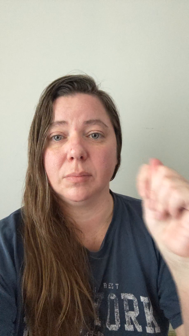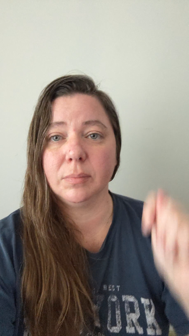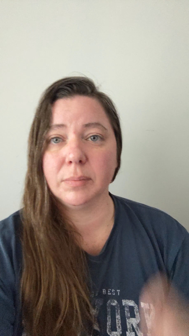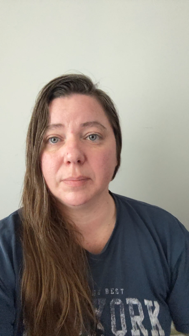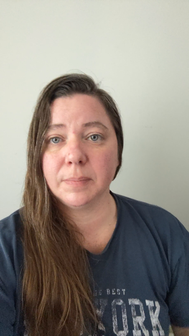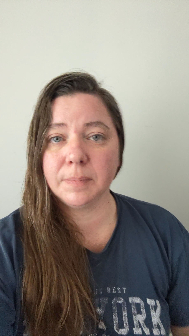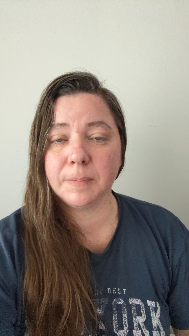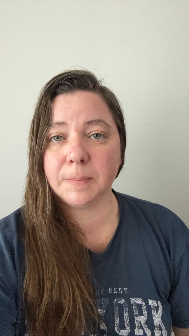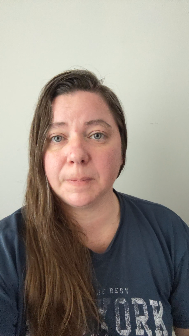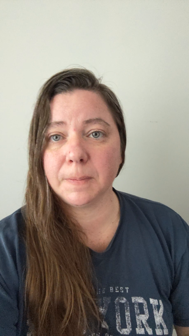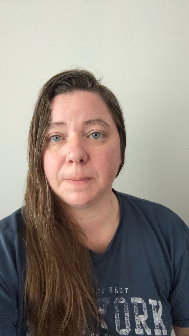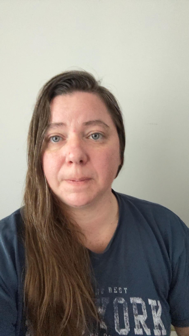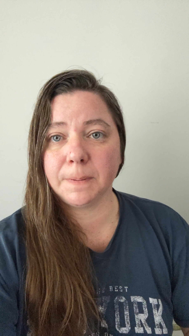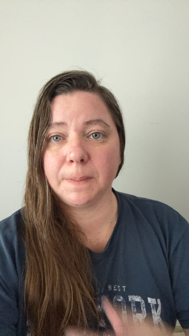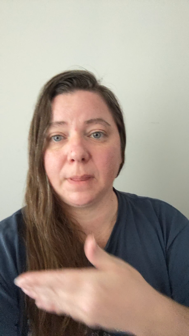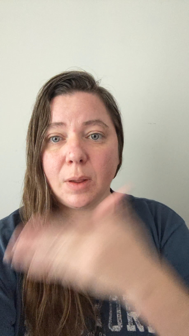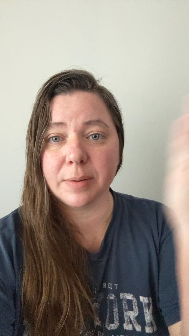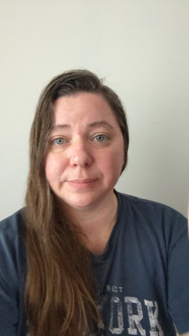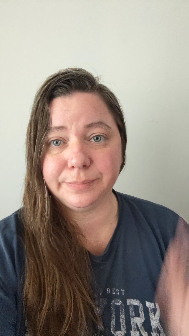all gone